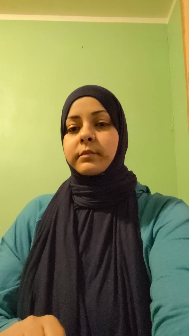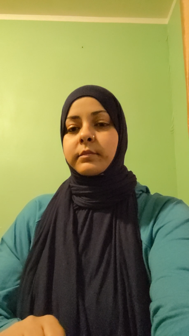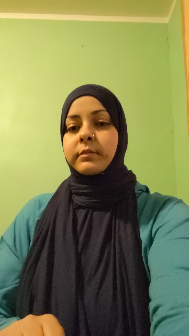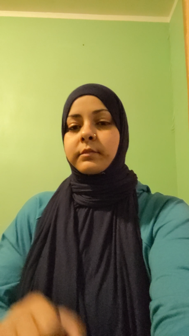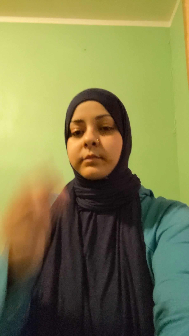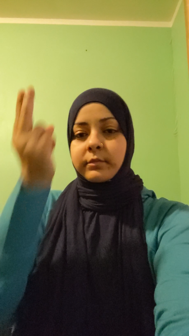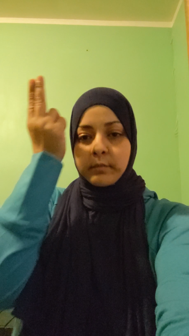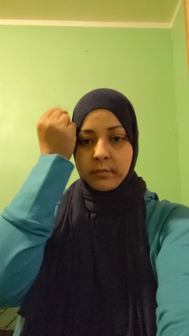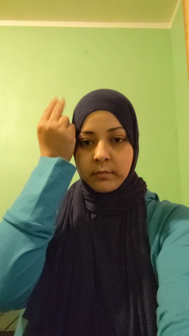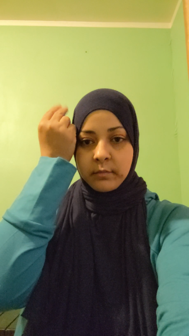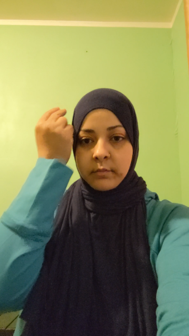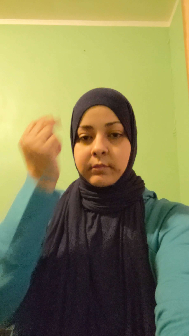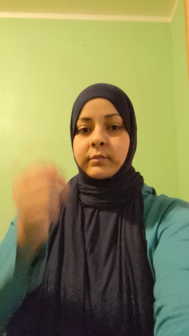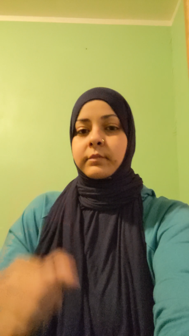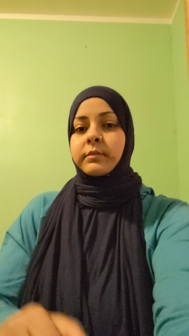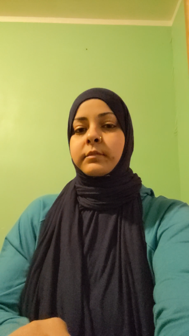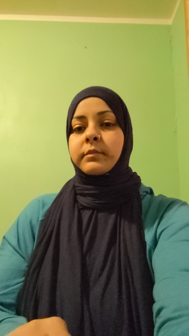rabbit